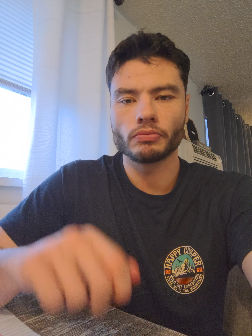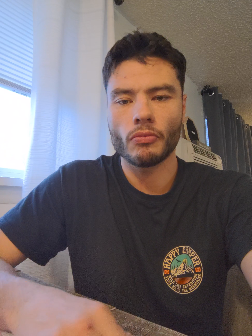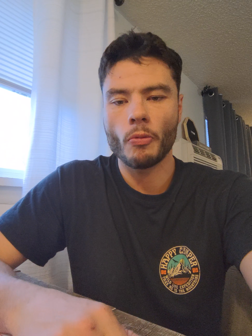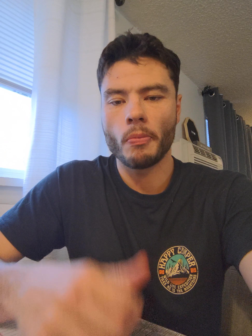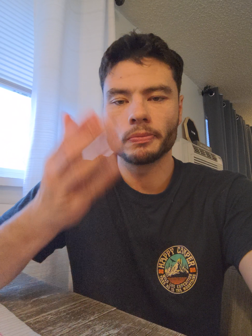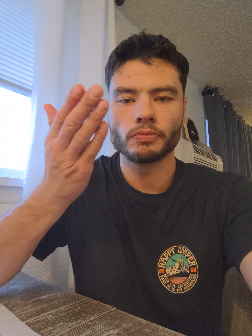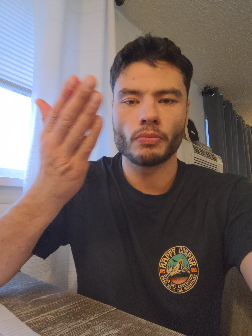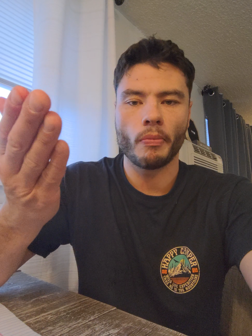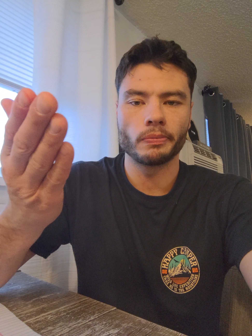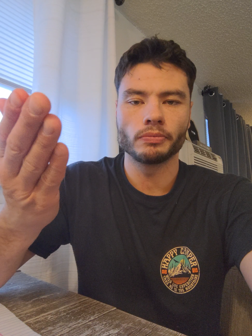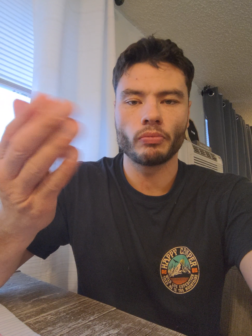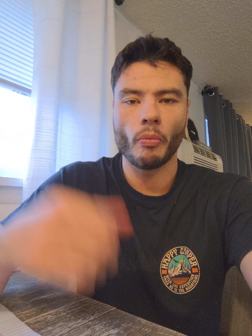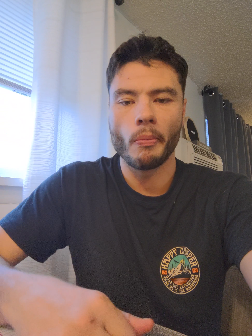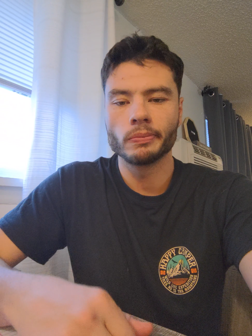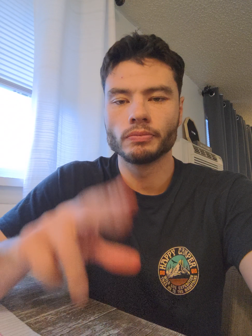there